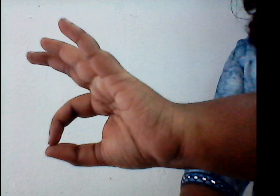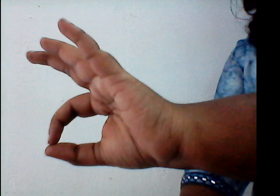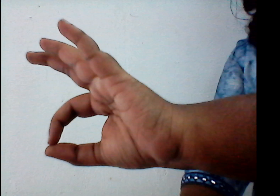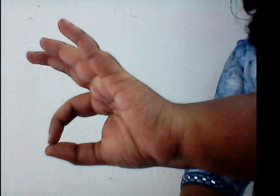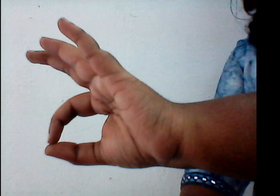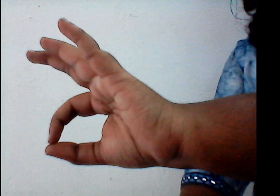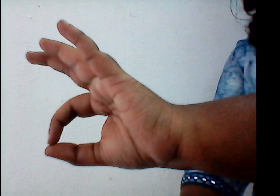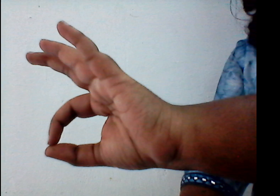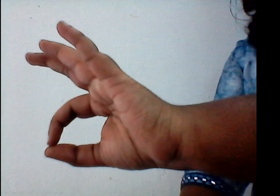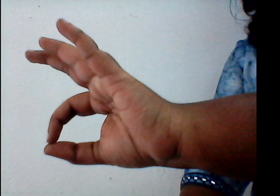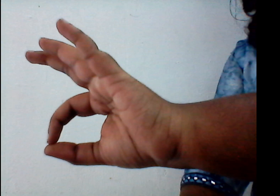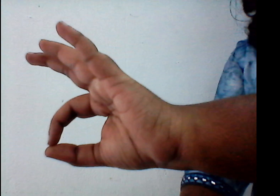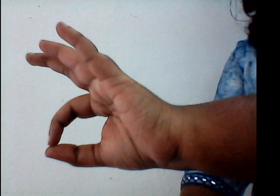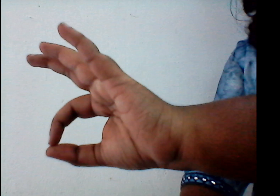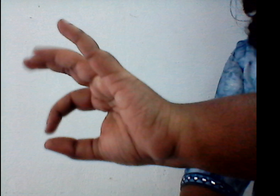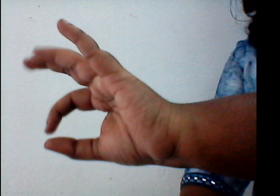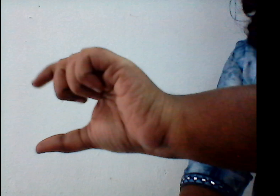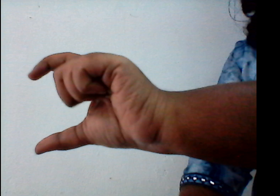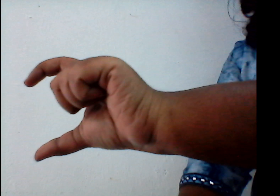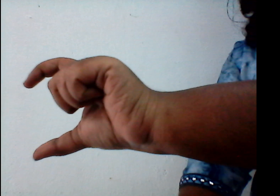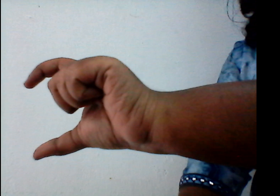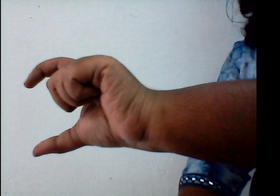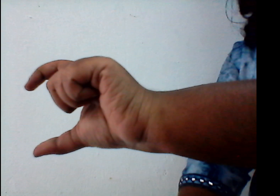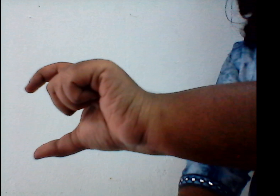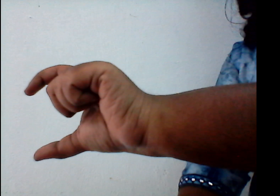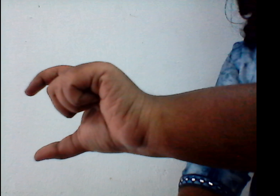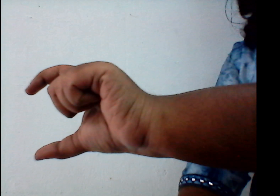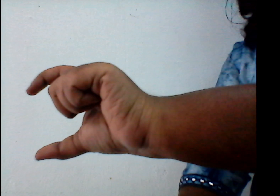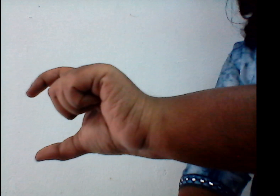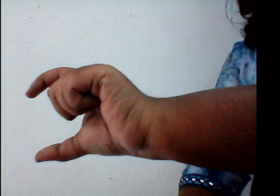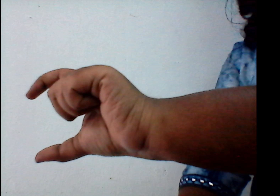ഓ